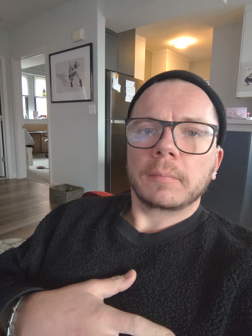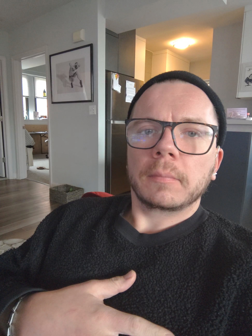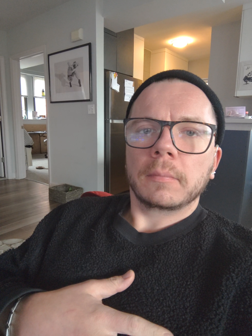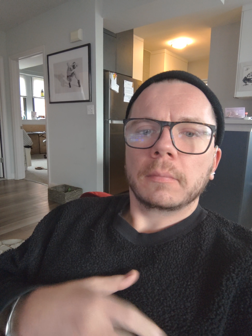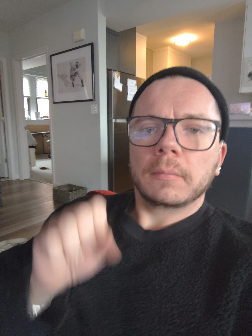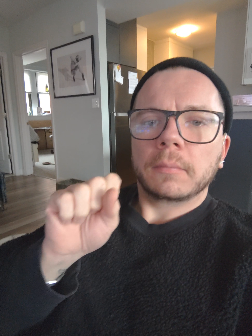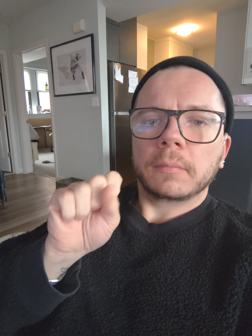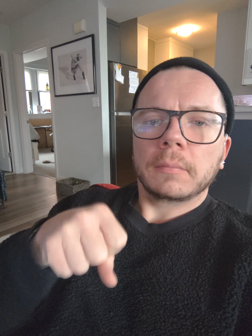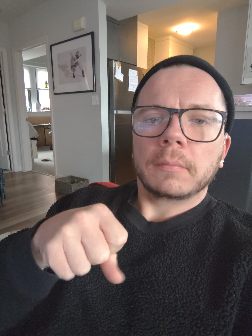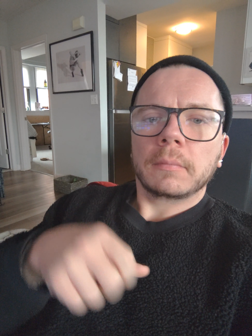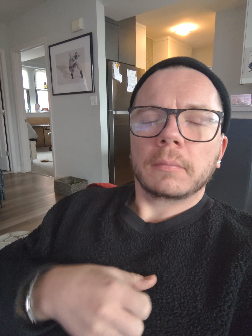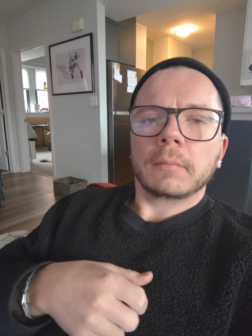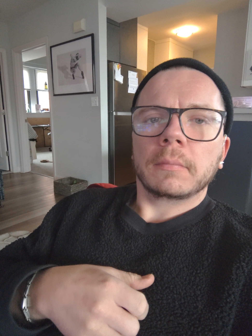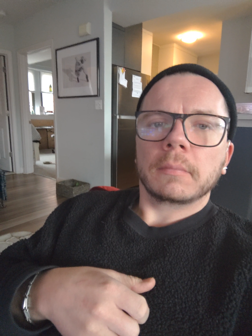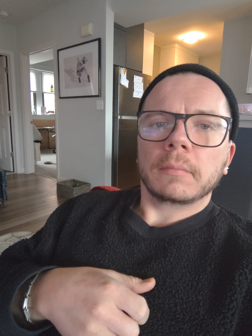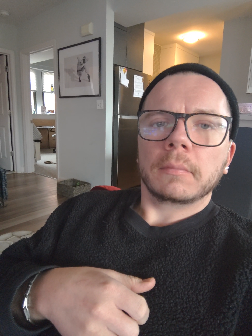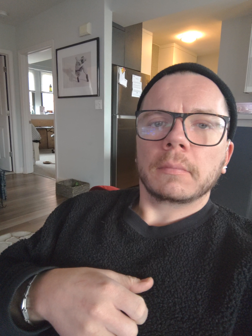can